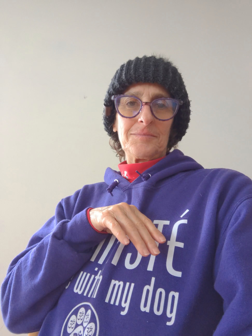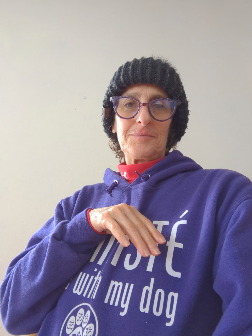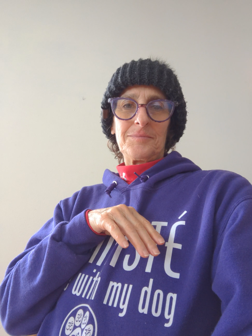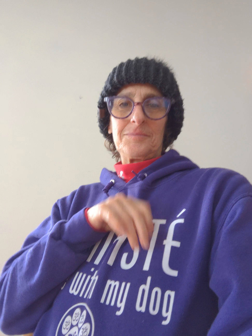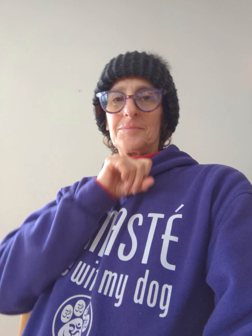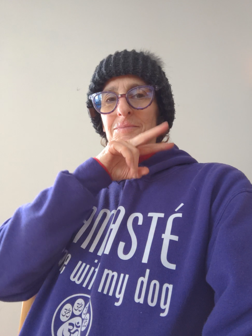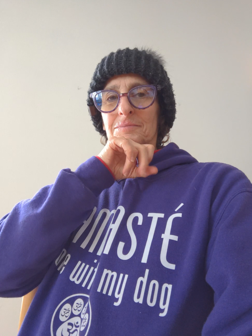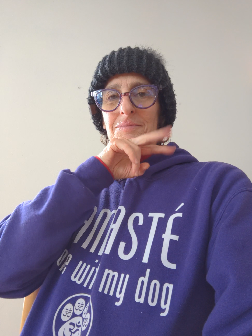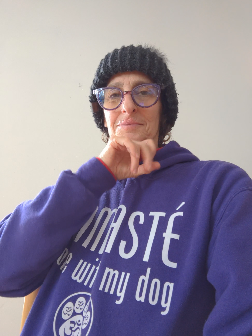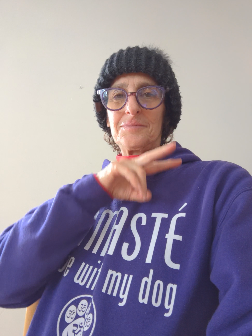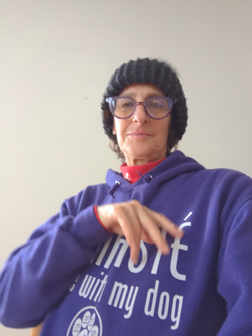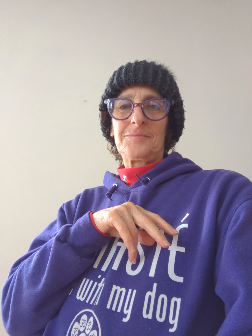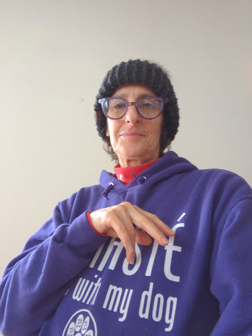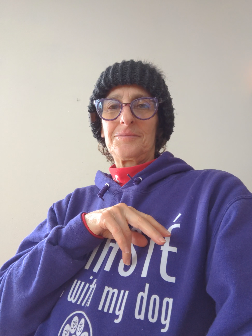frog